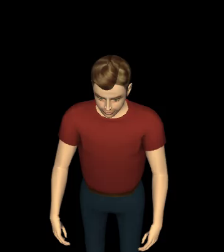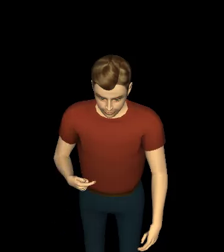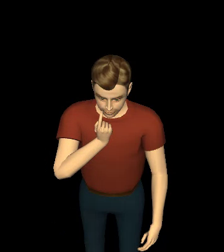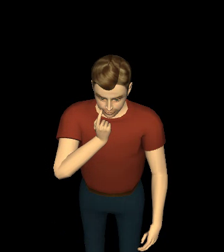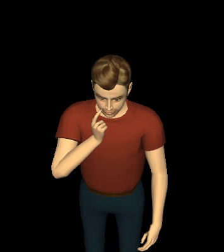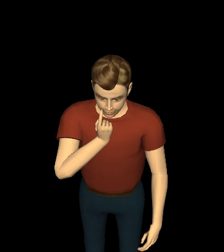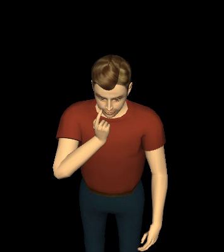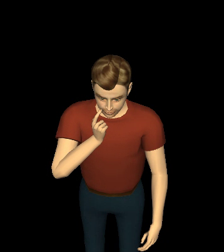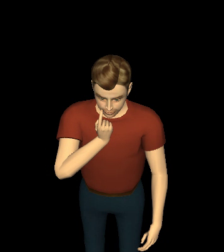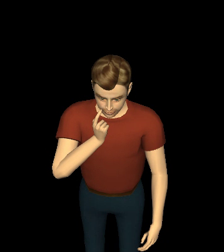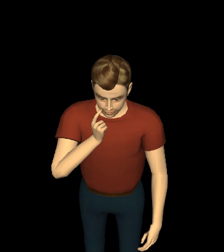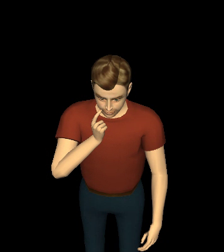سكر